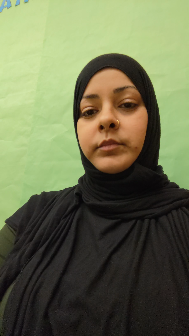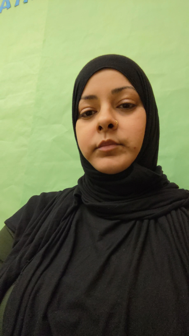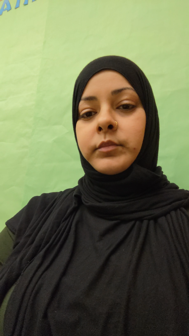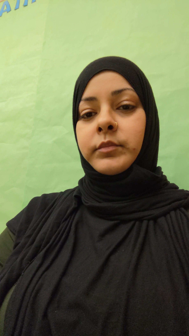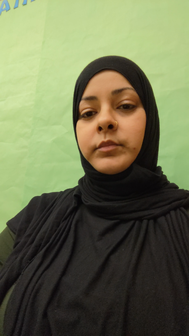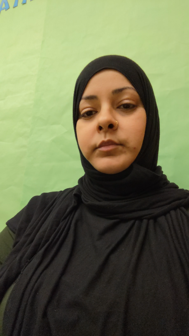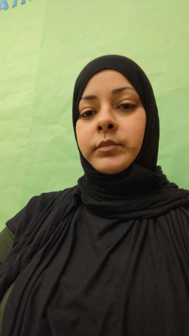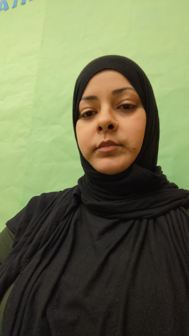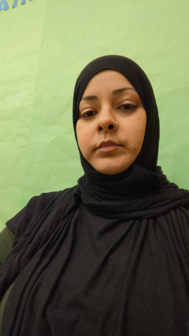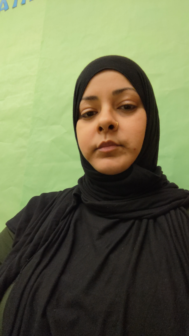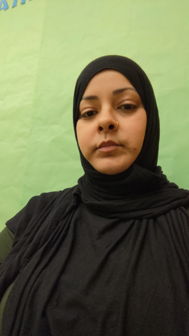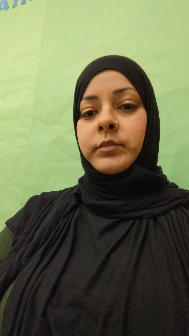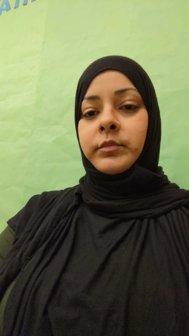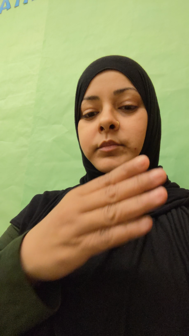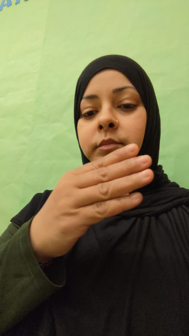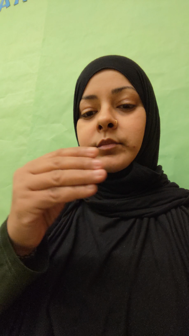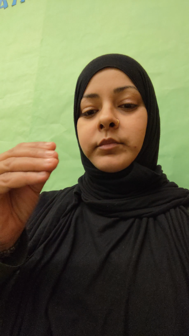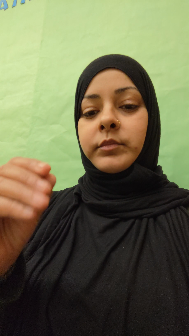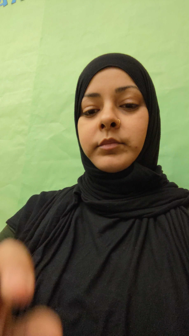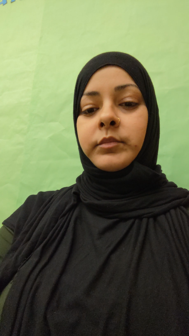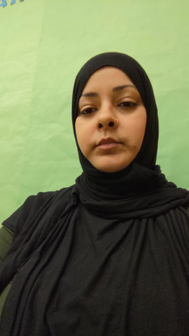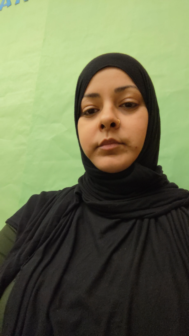and